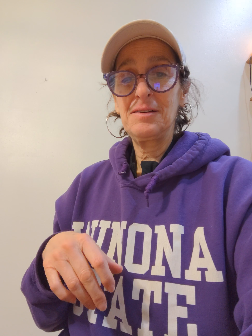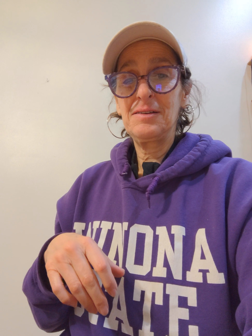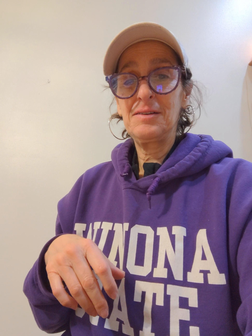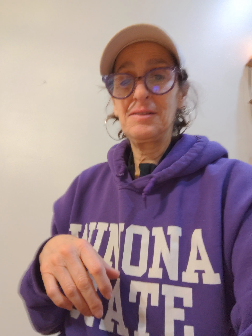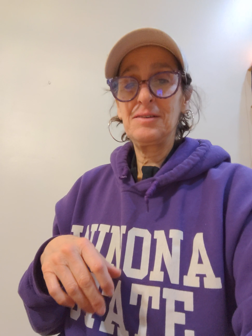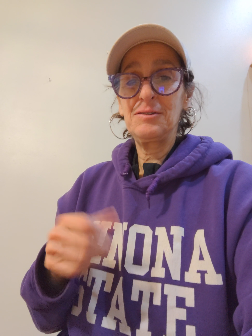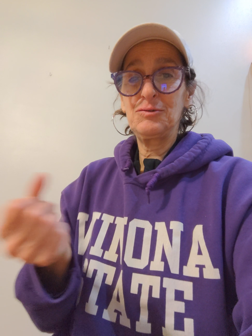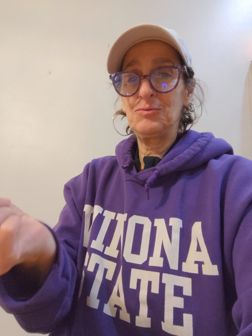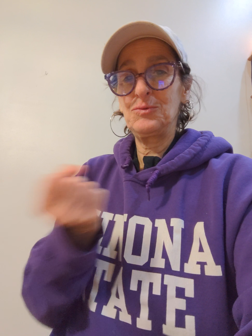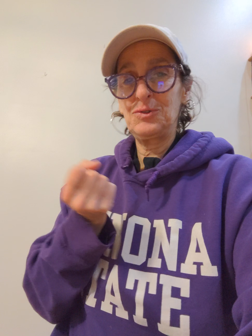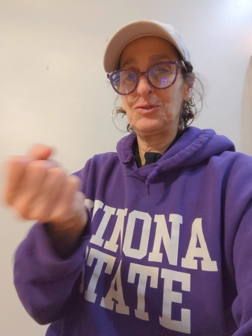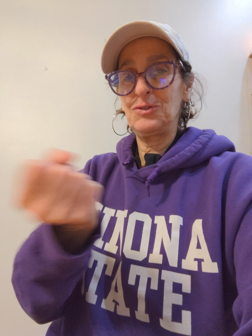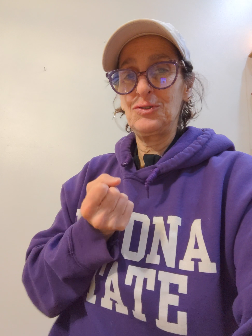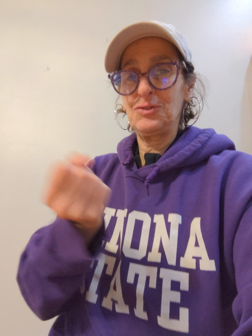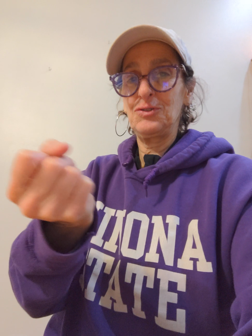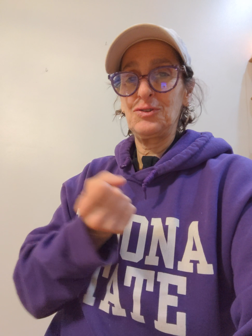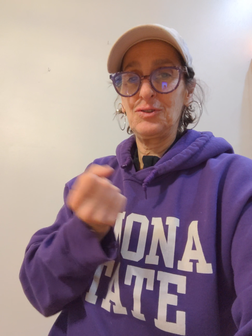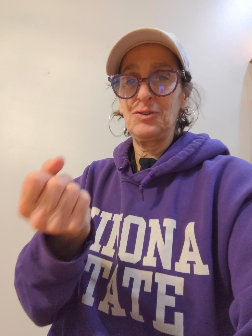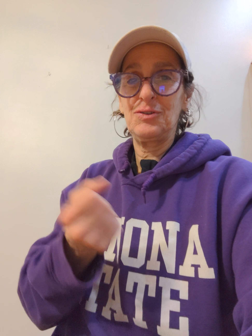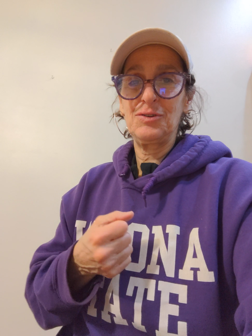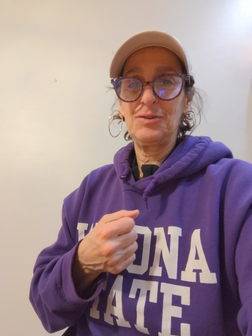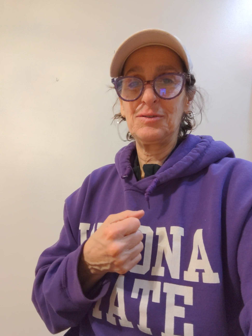drawer